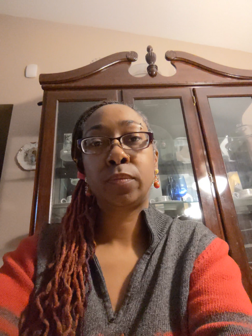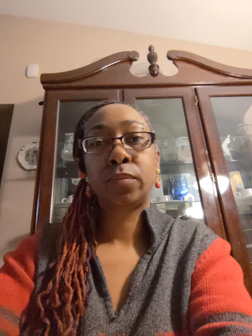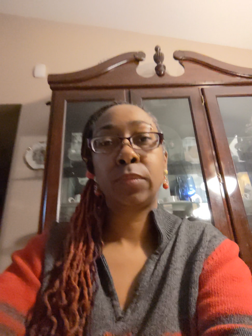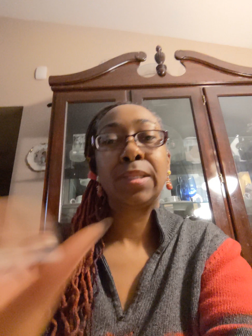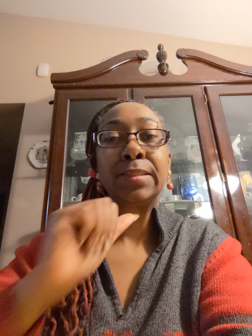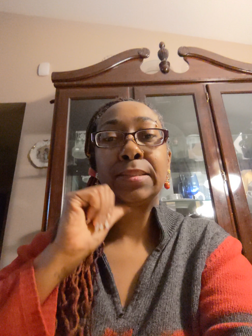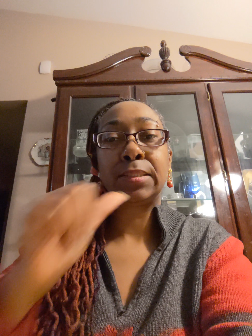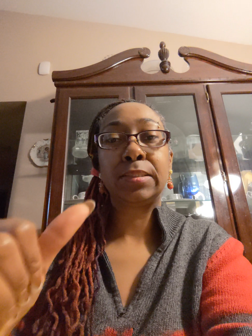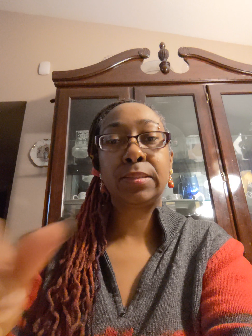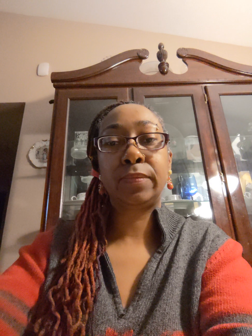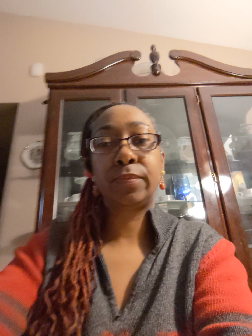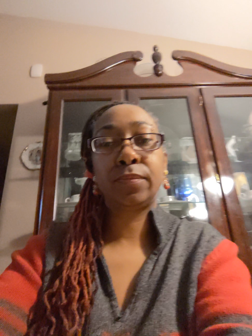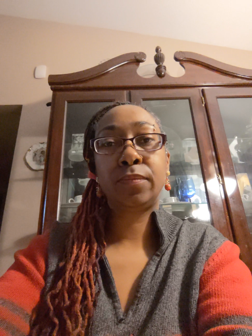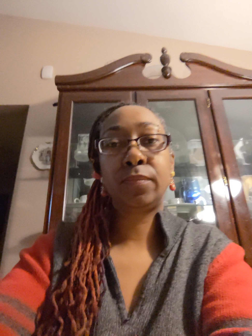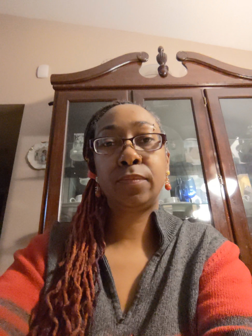not